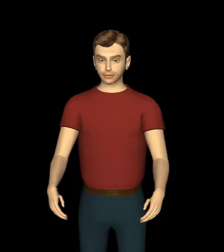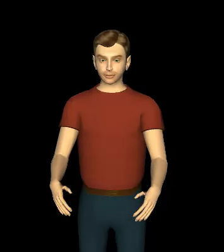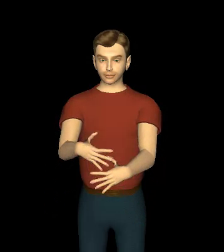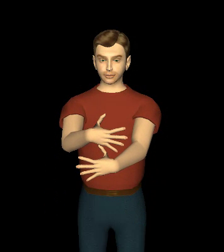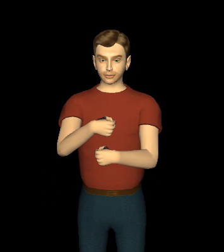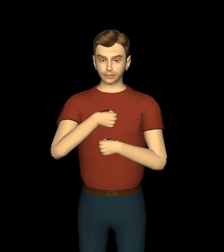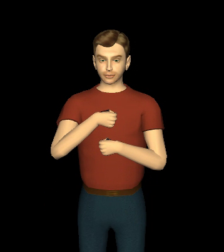يستقبل